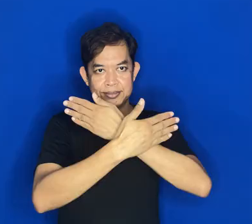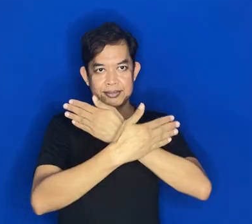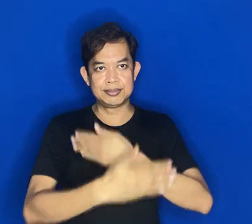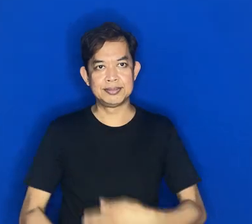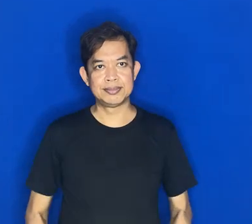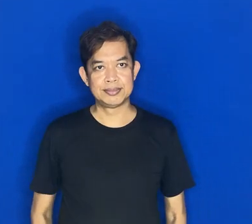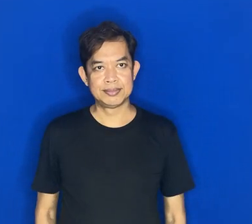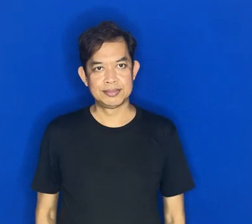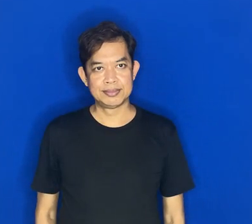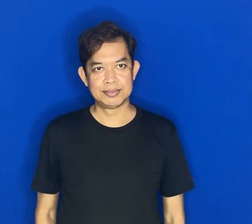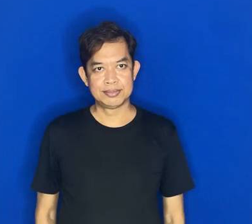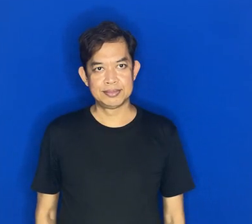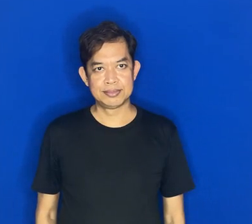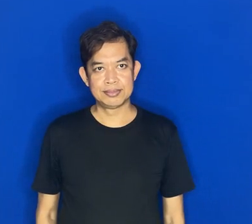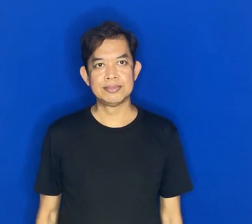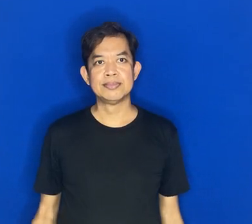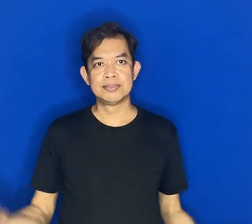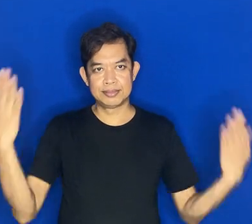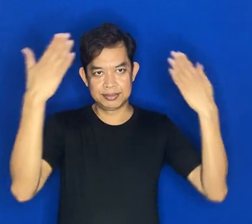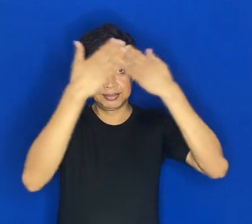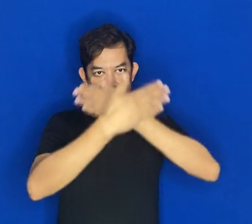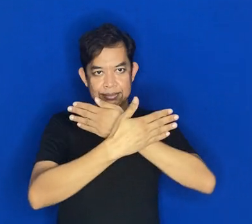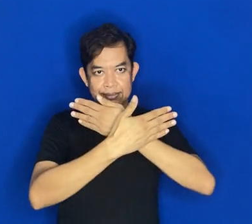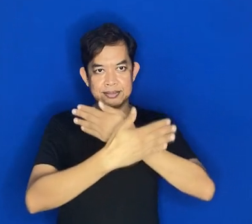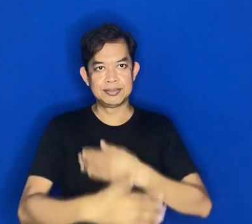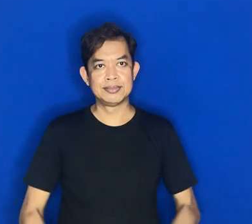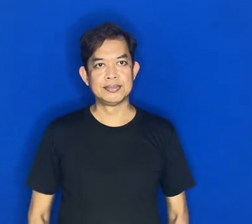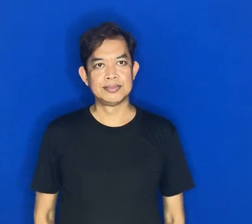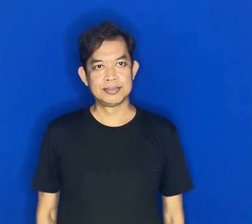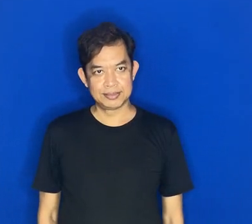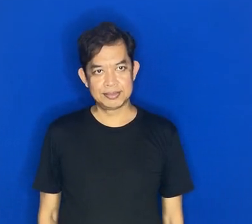dark